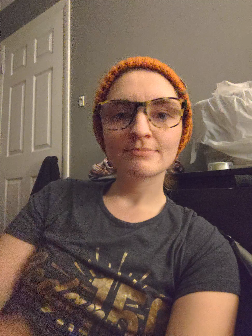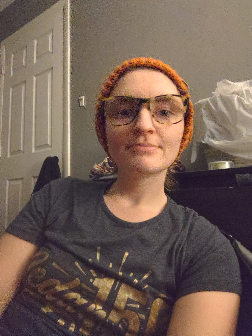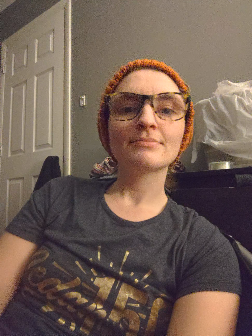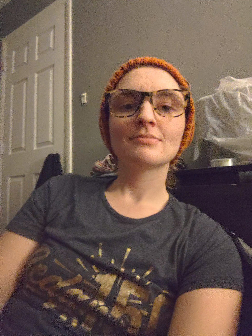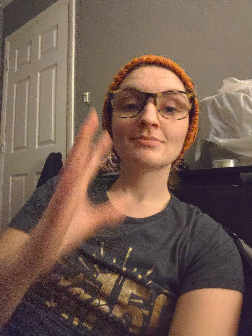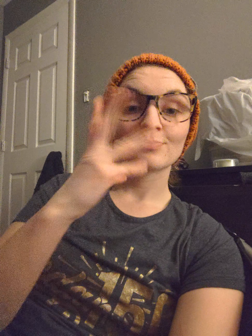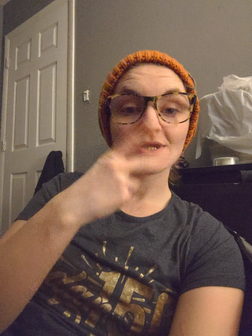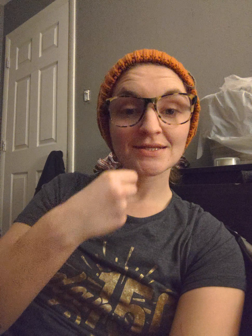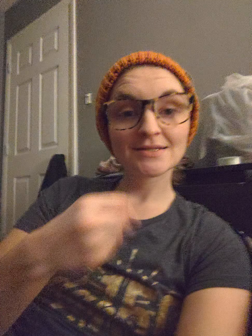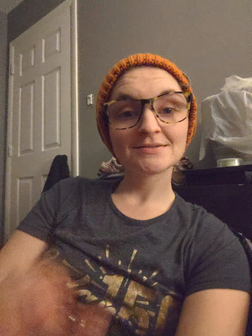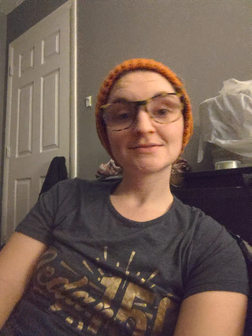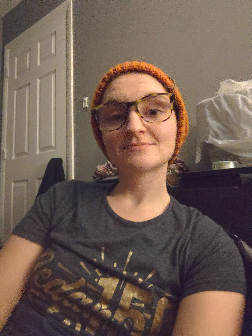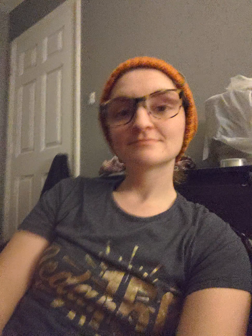pretty